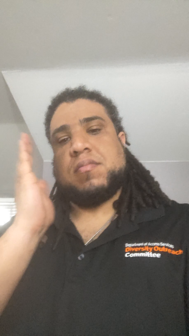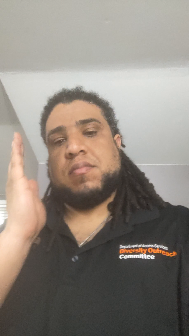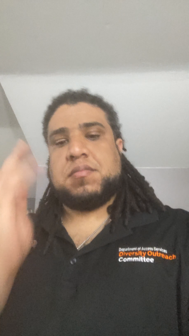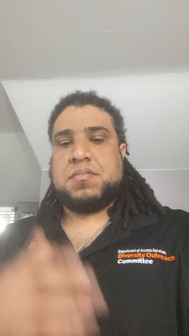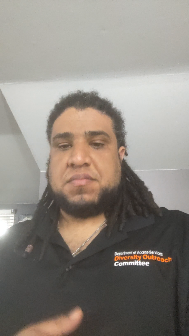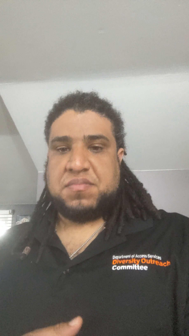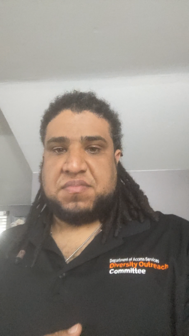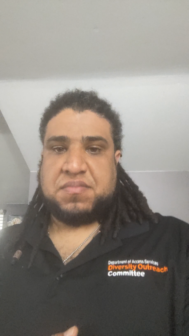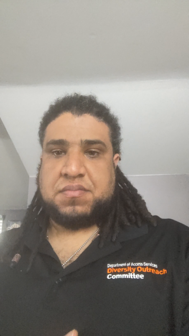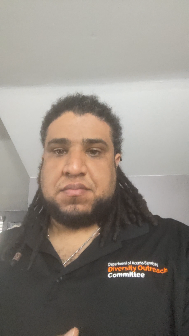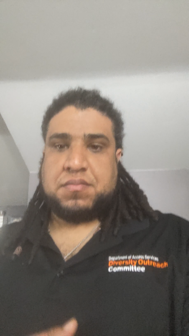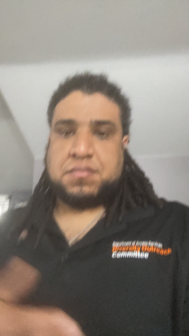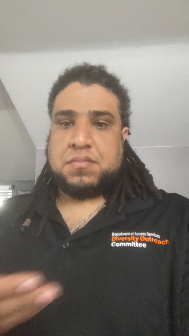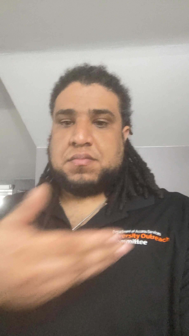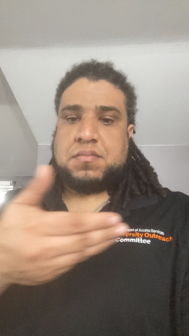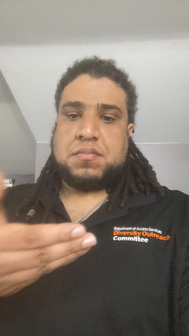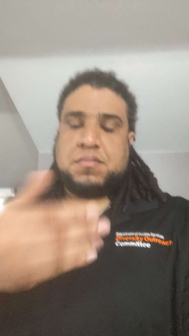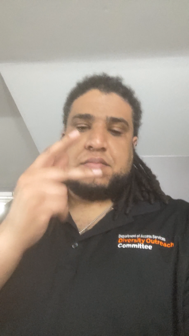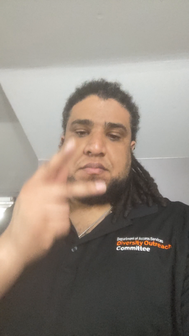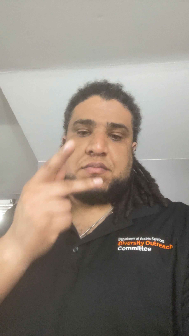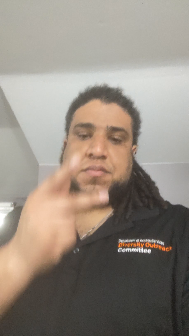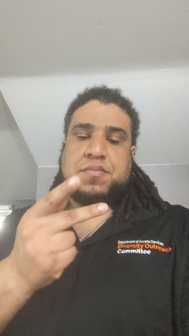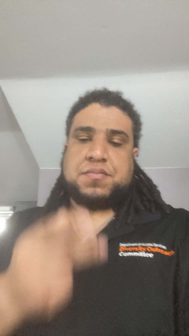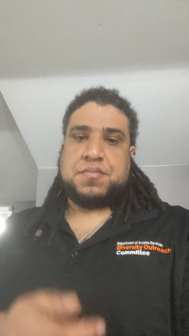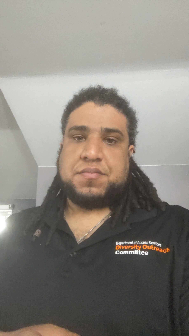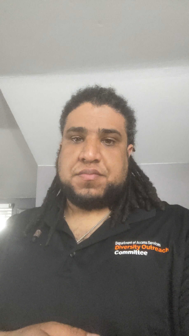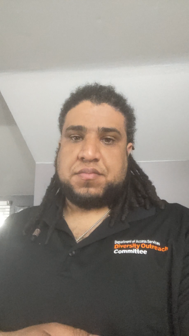babysitter